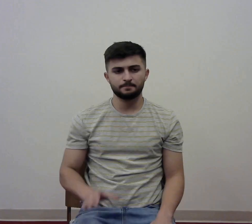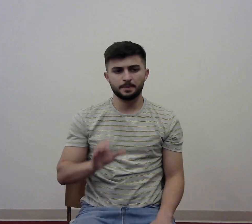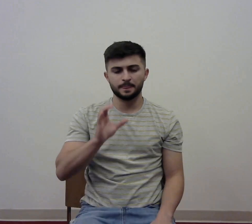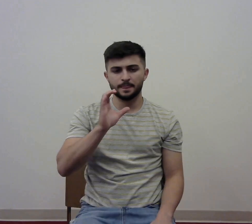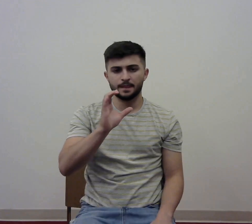S